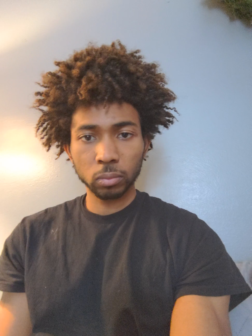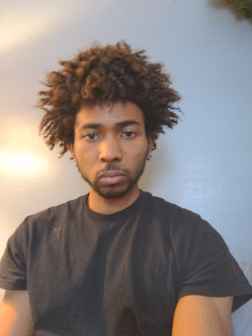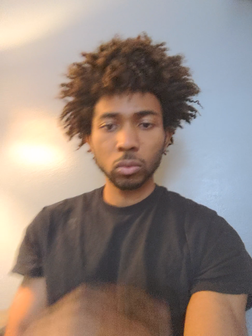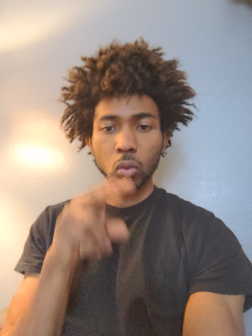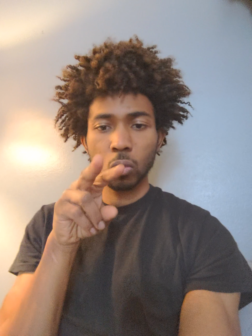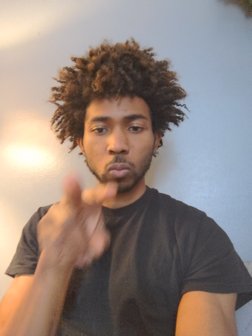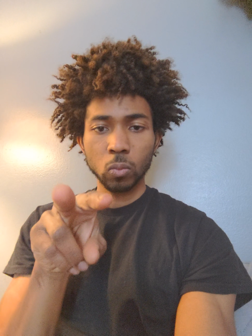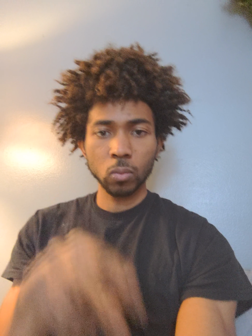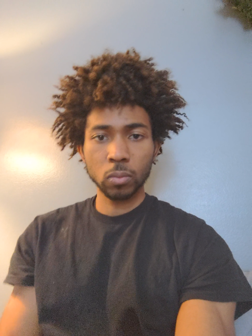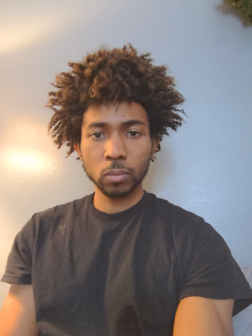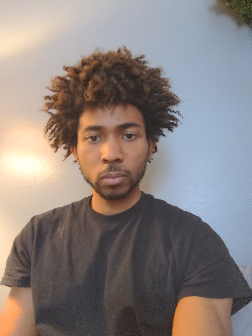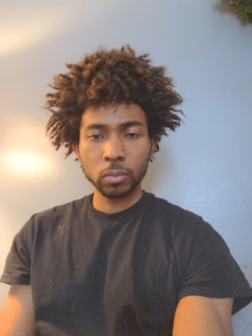look